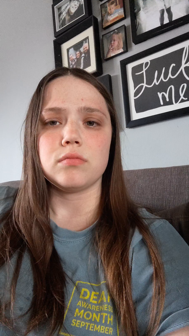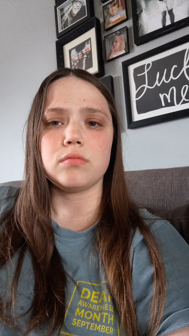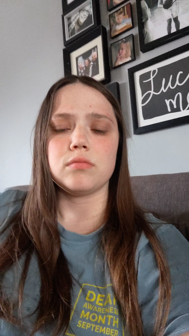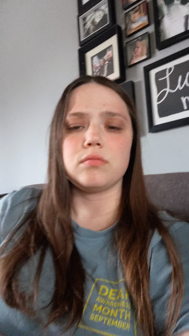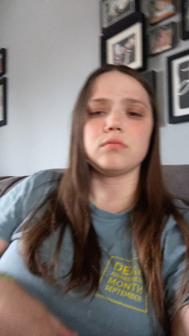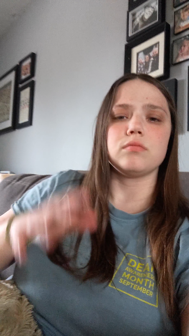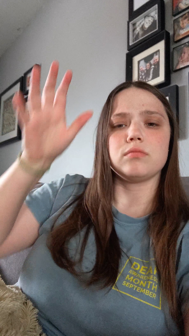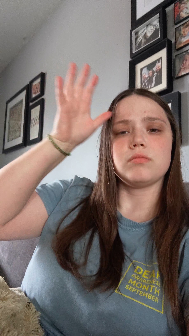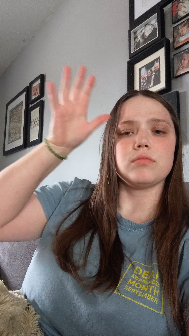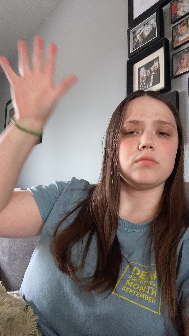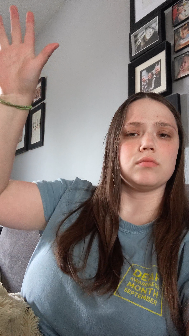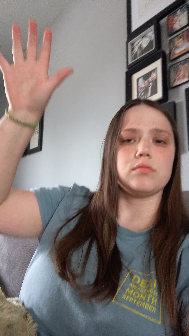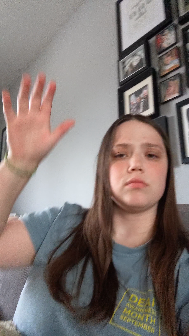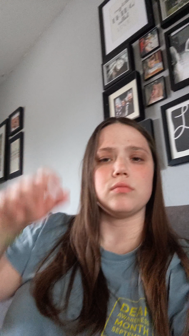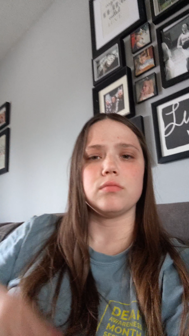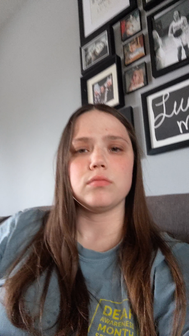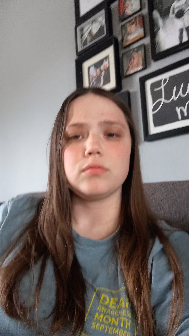moose